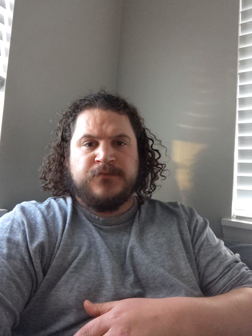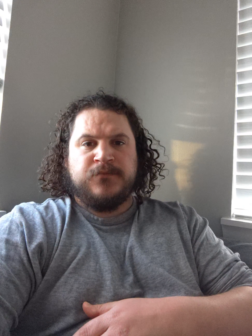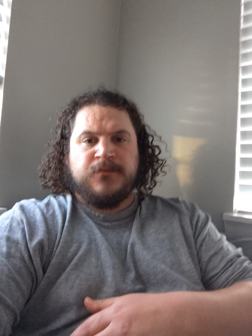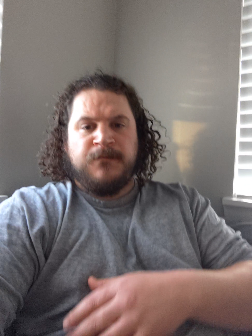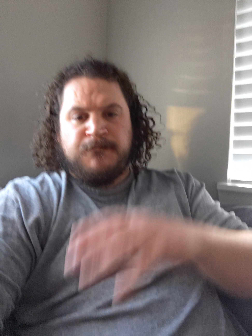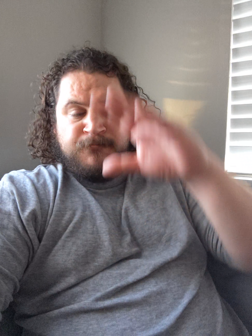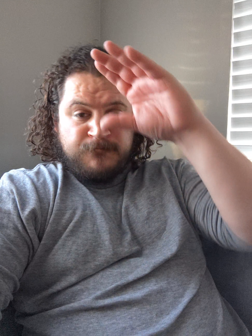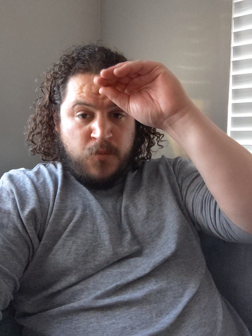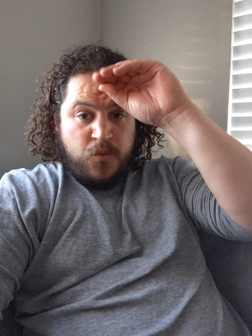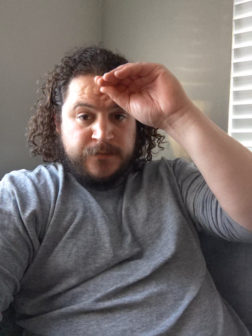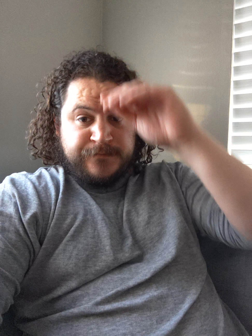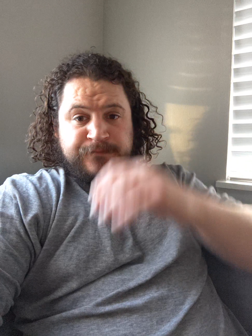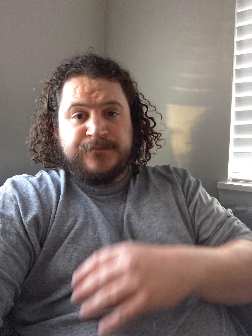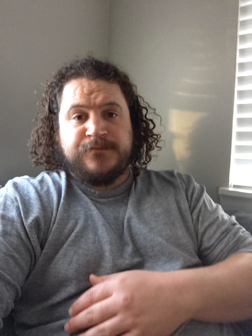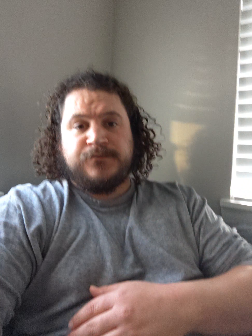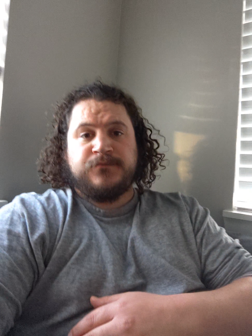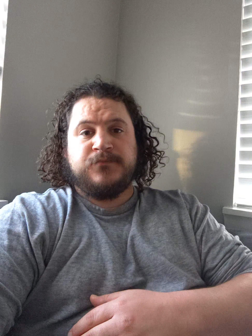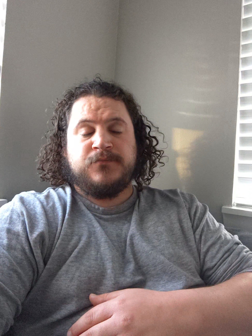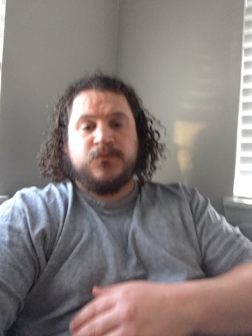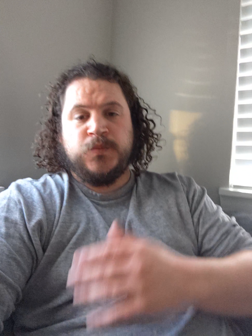boy